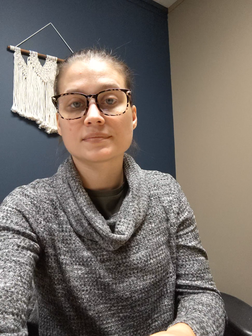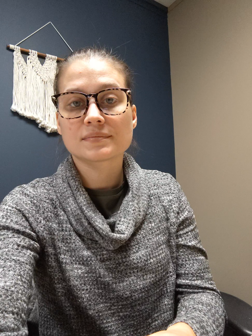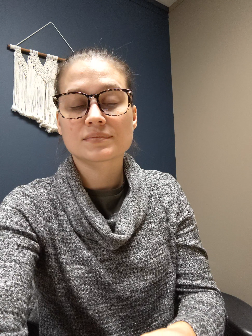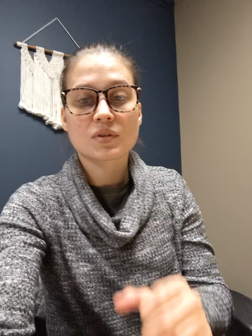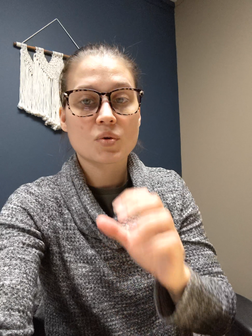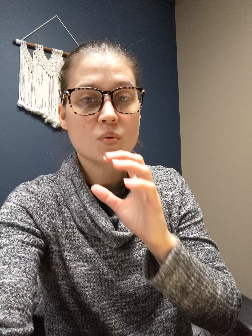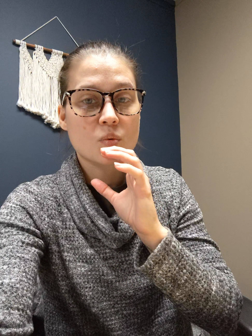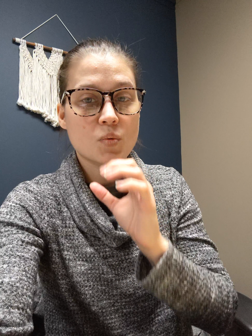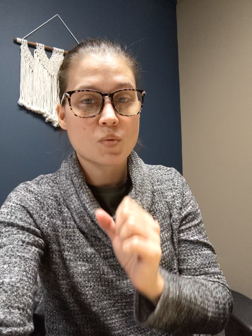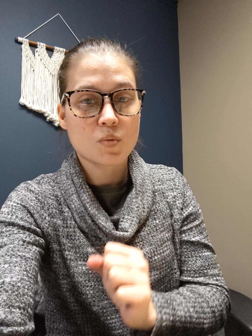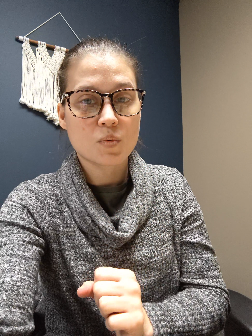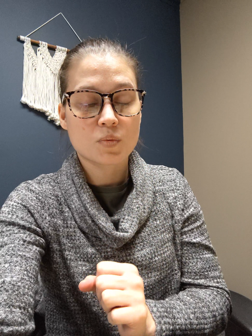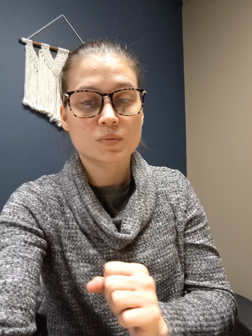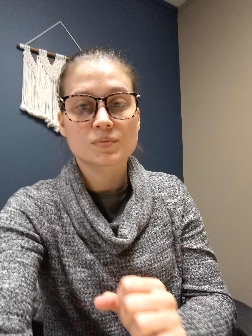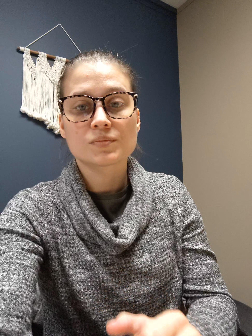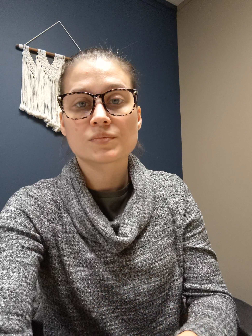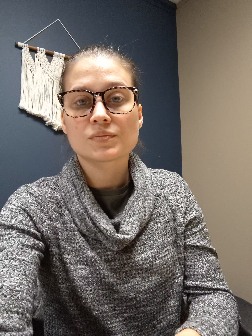old